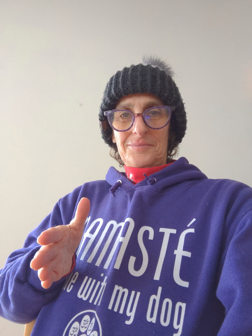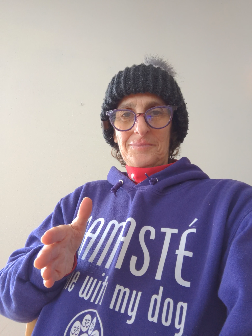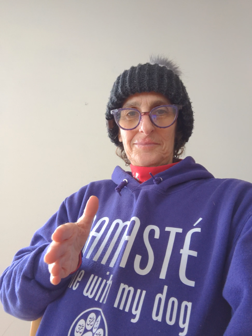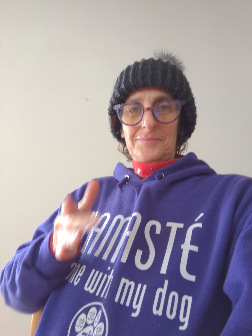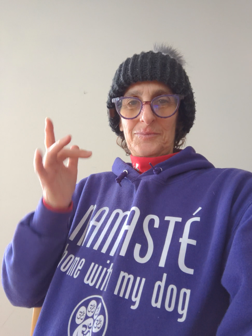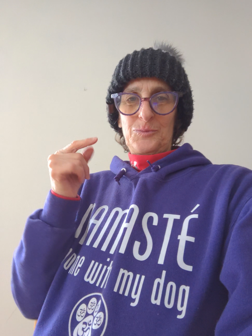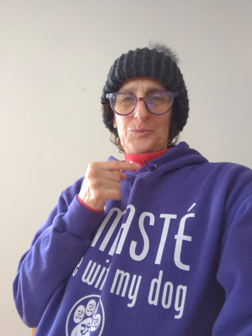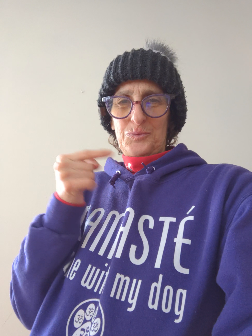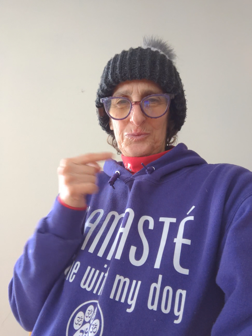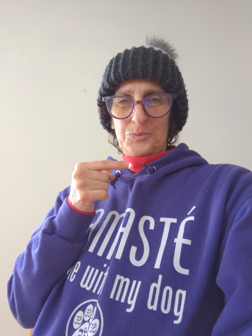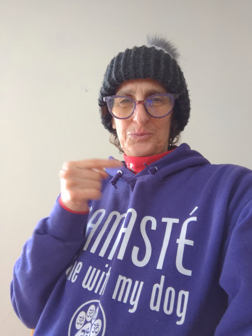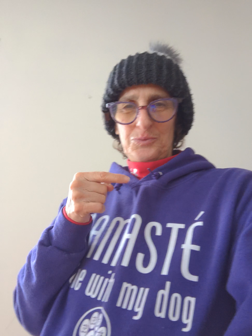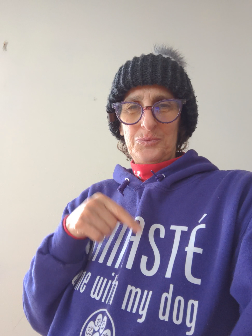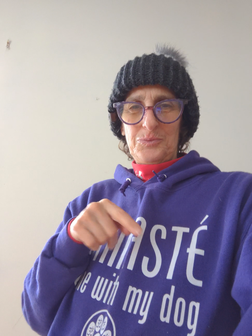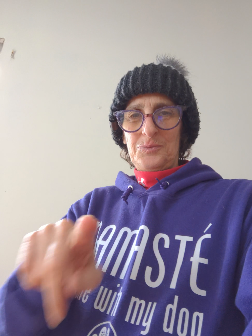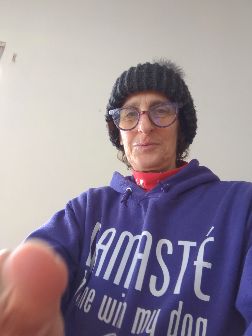owie